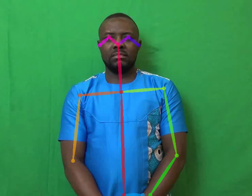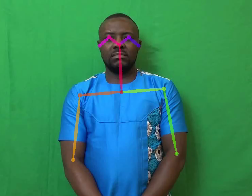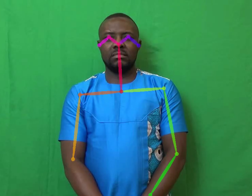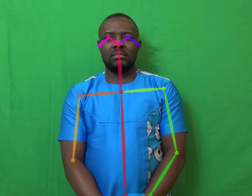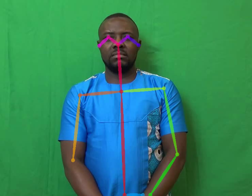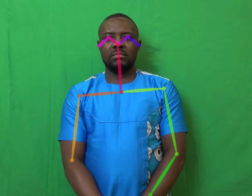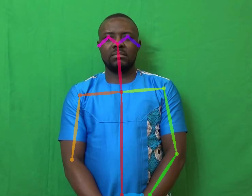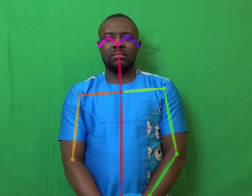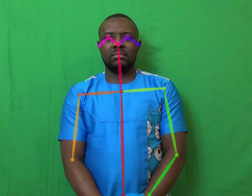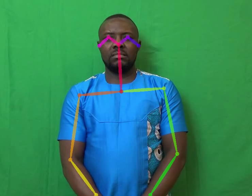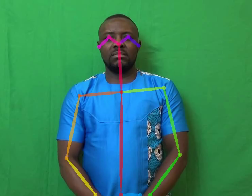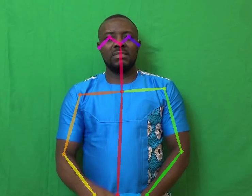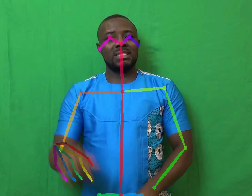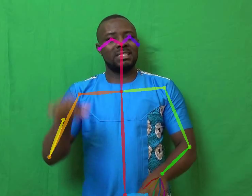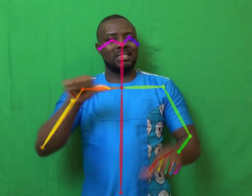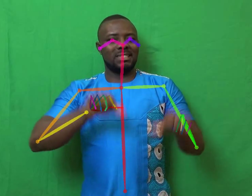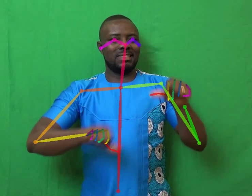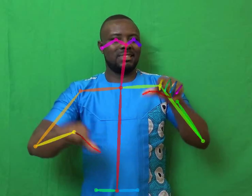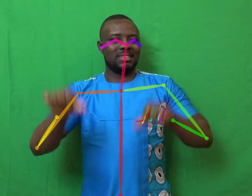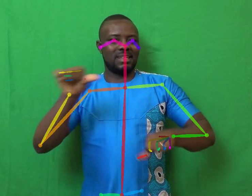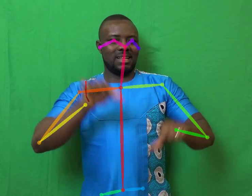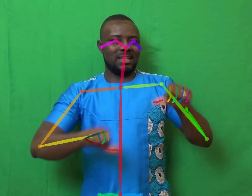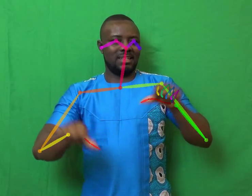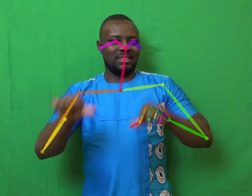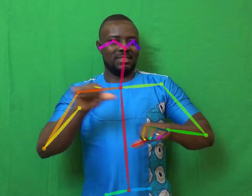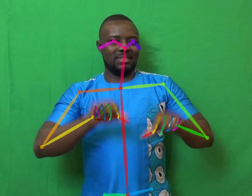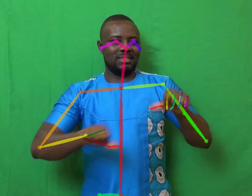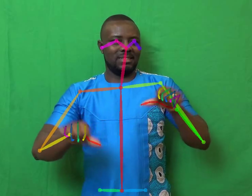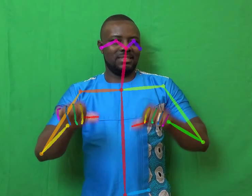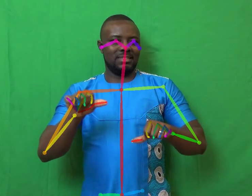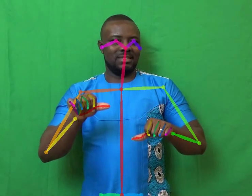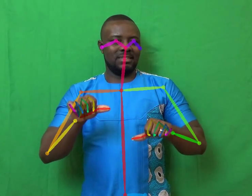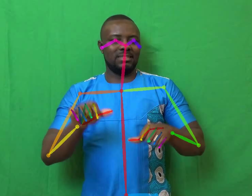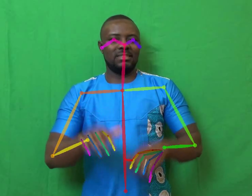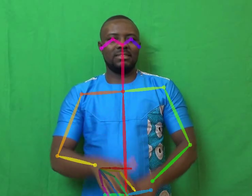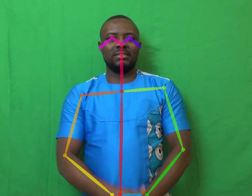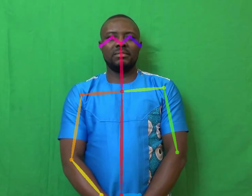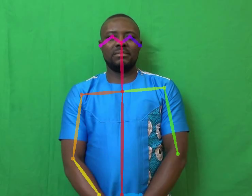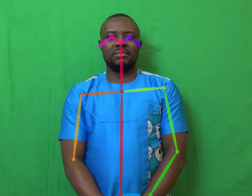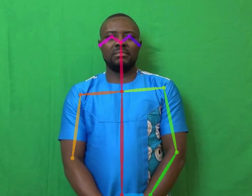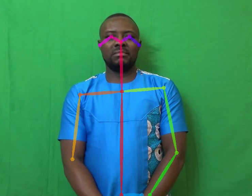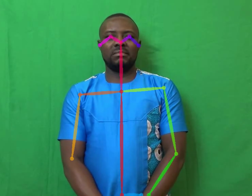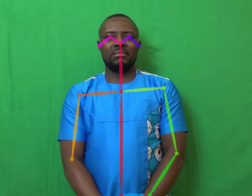science